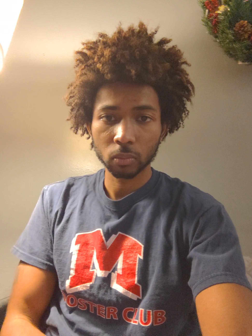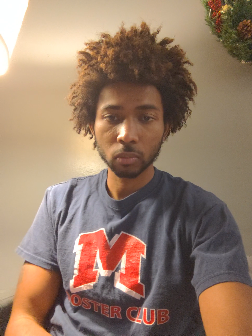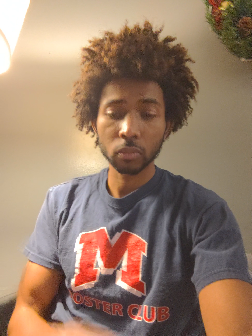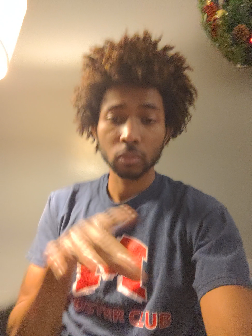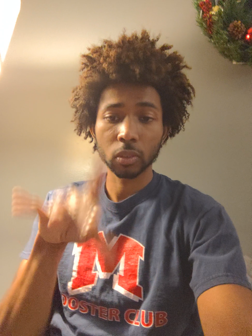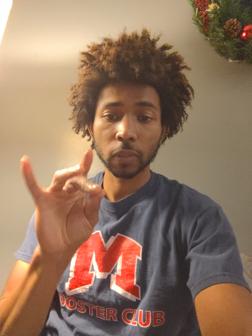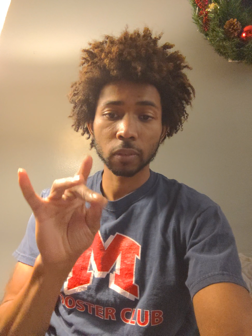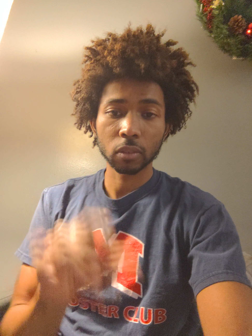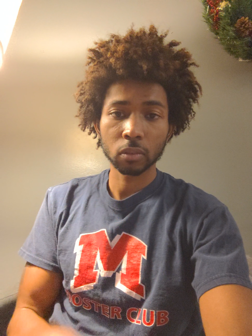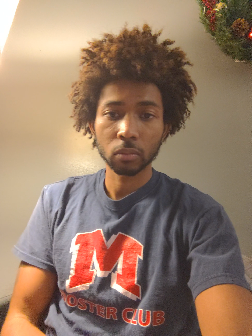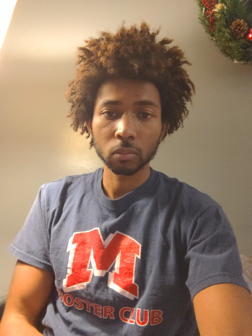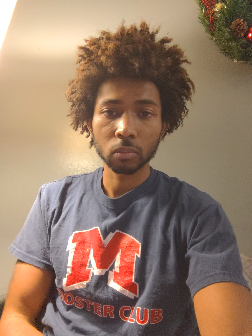find